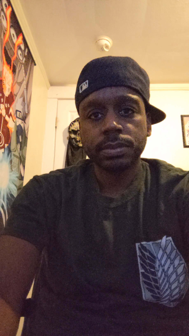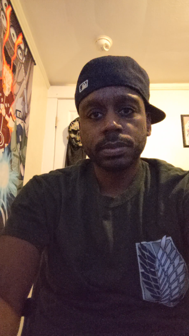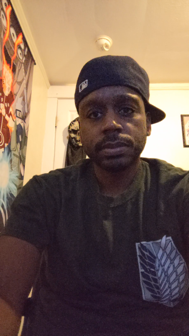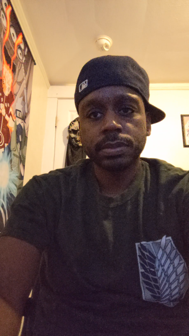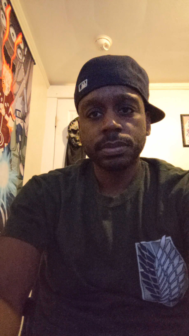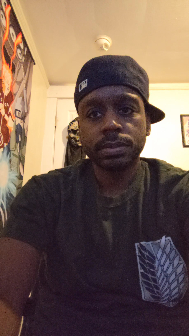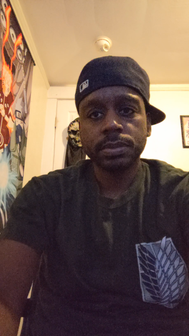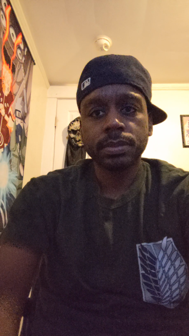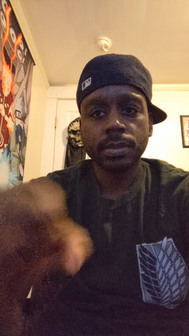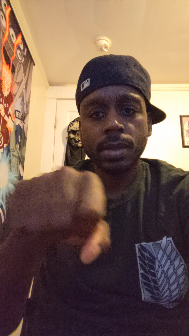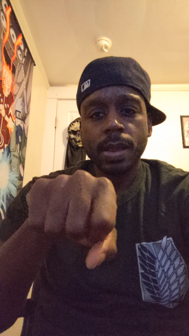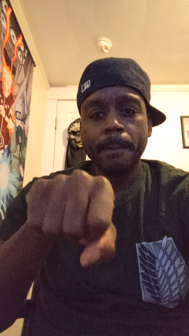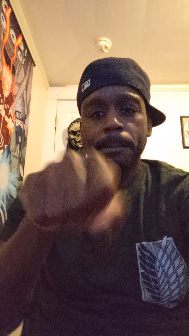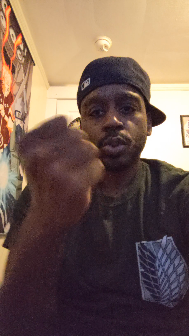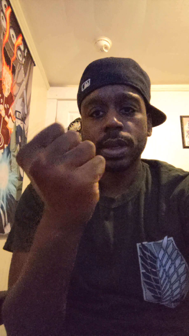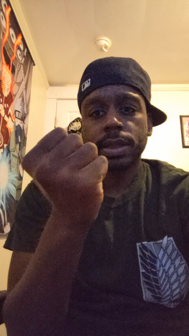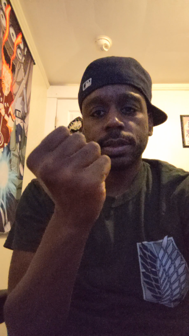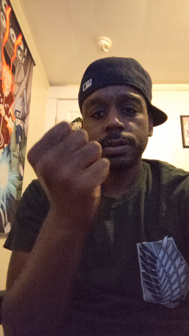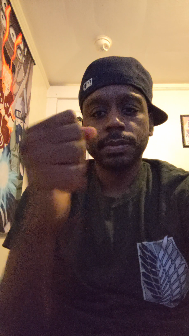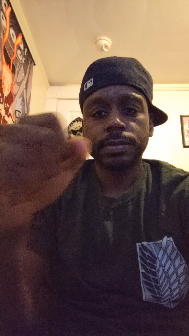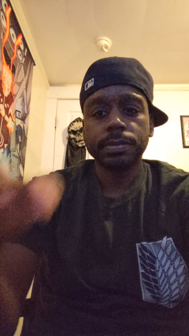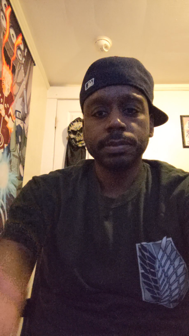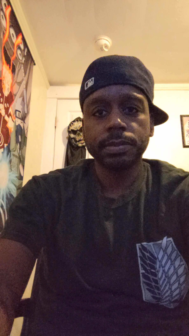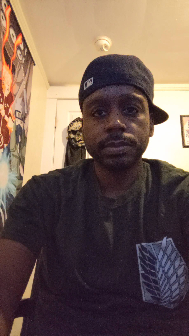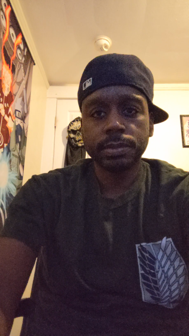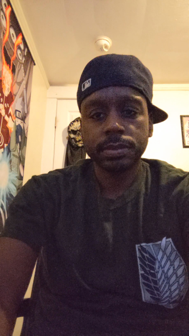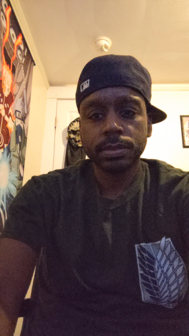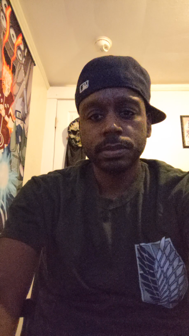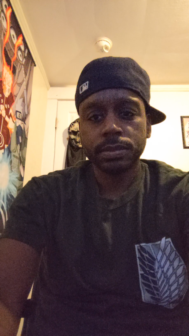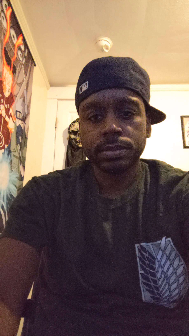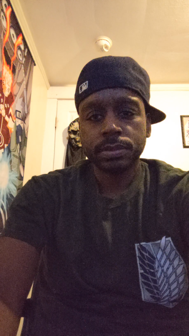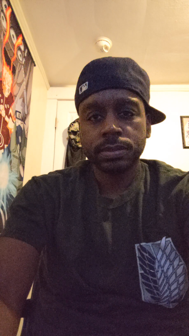break